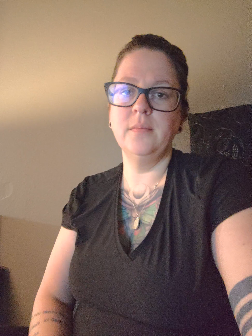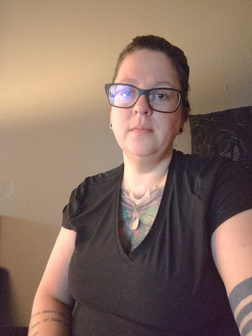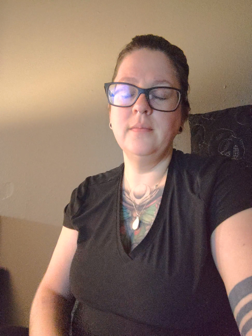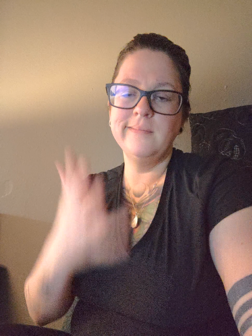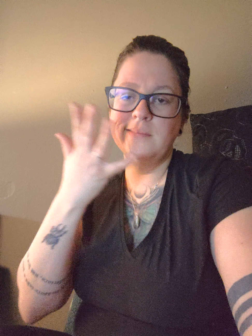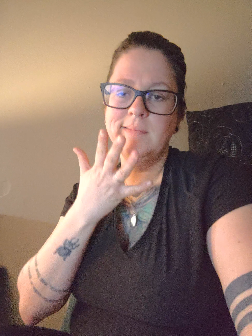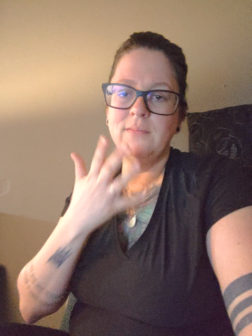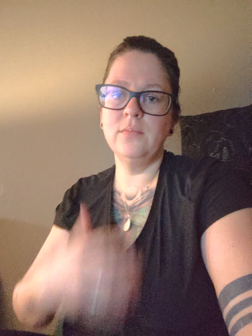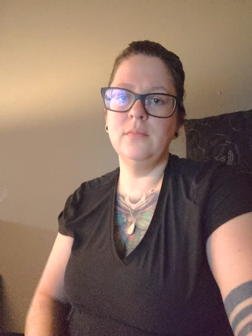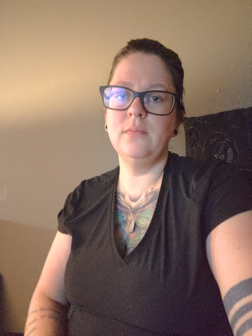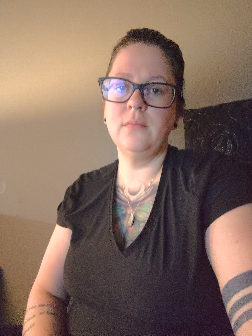sad